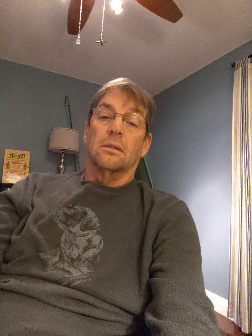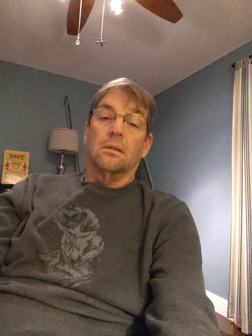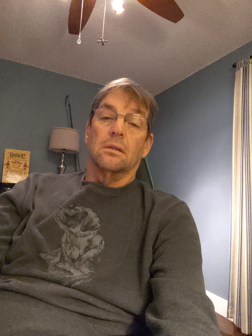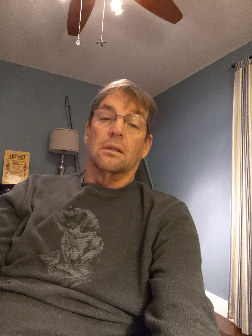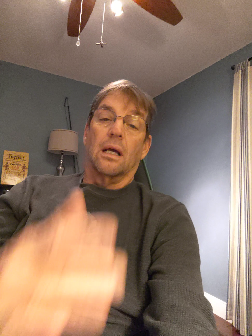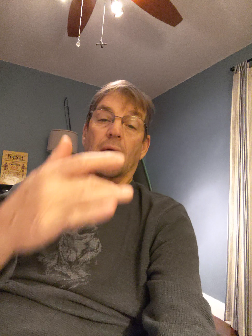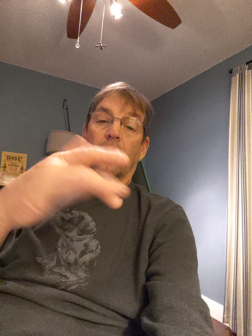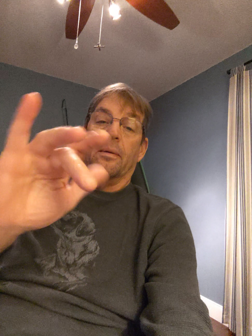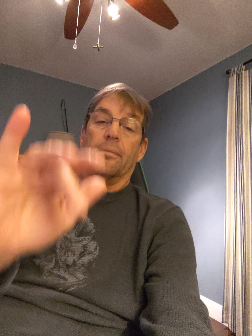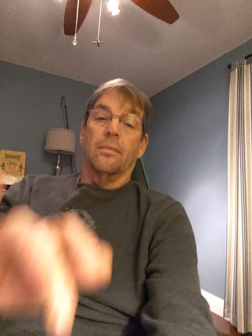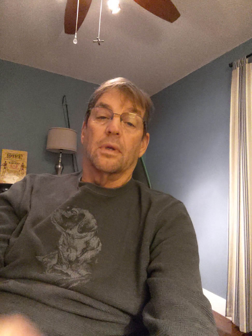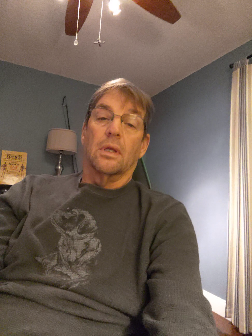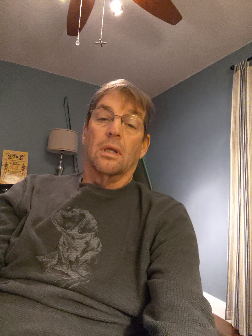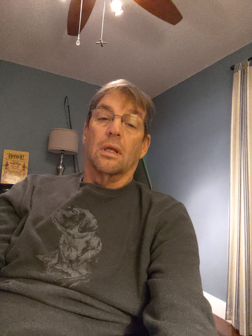empty